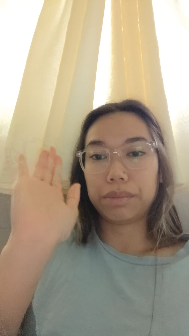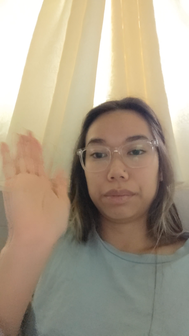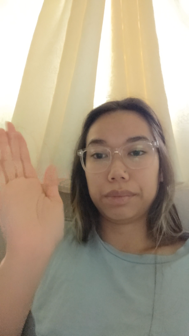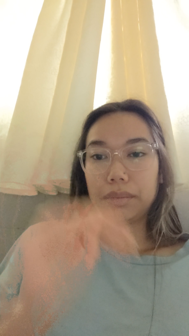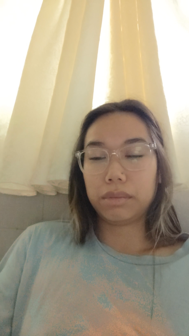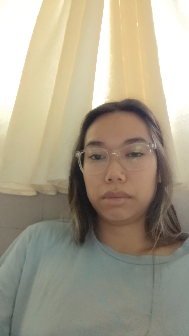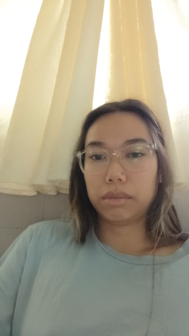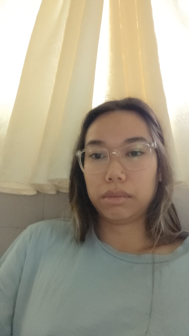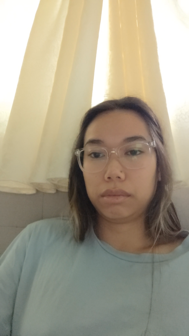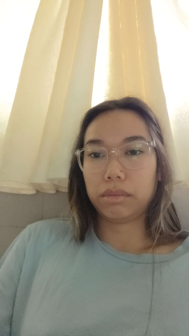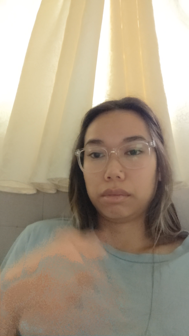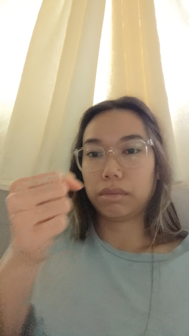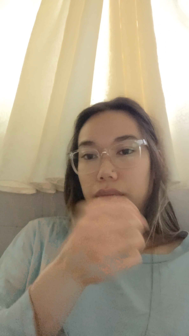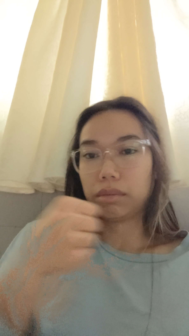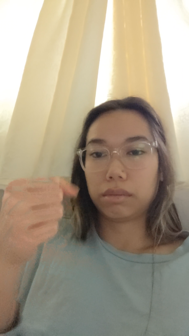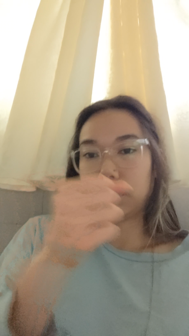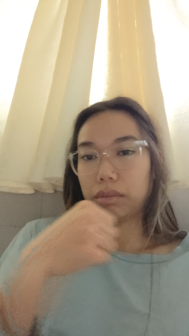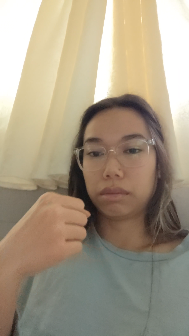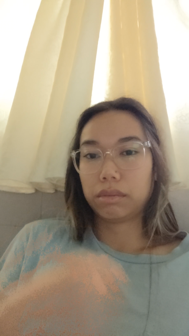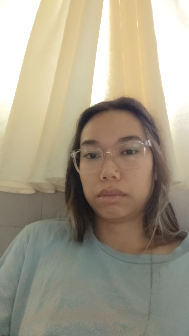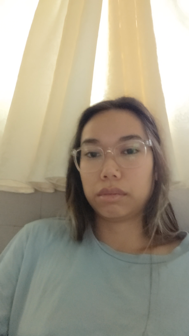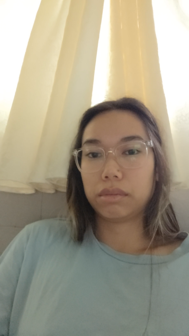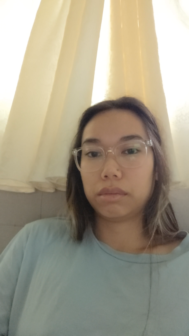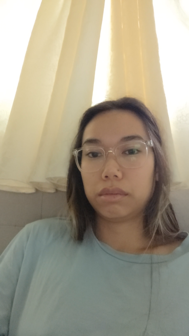coffee